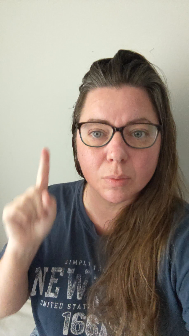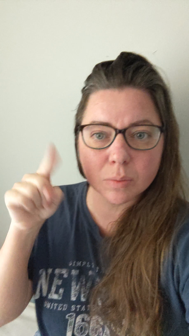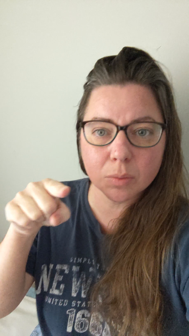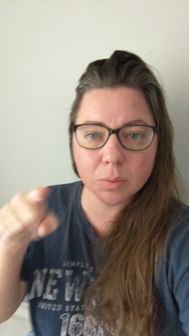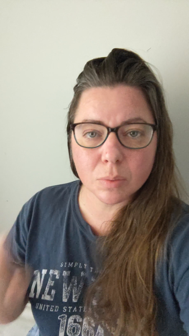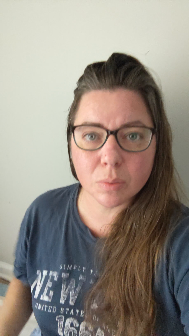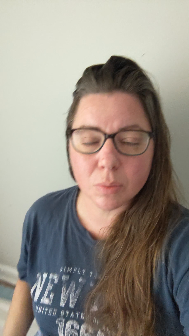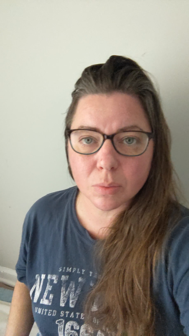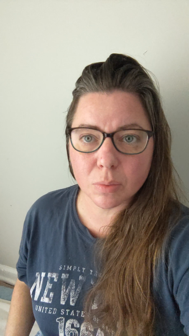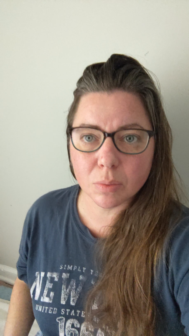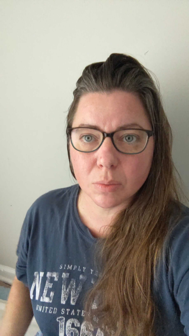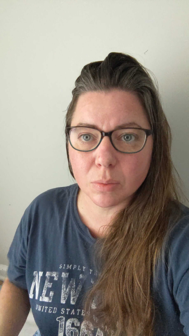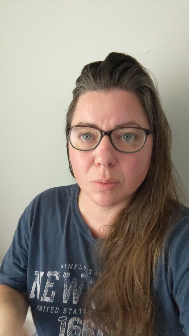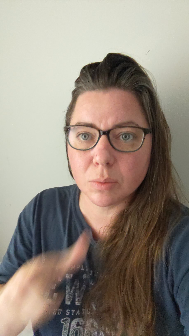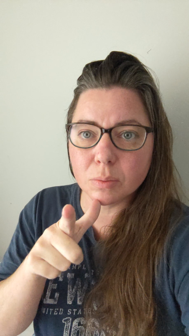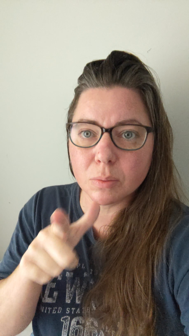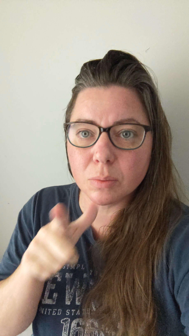lunch